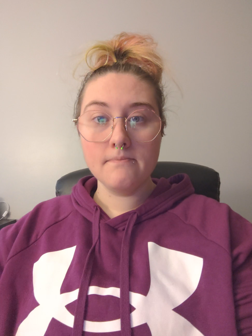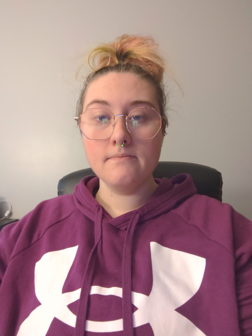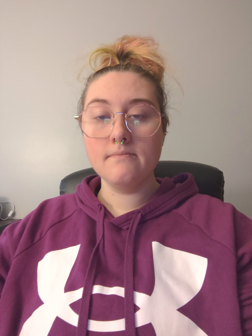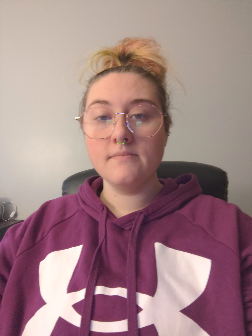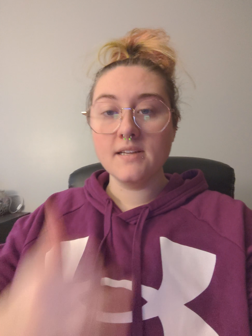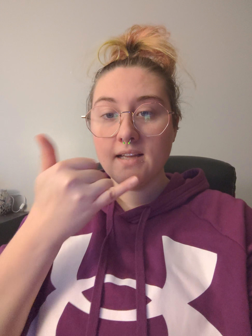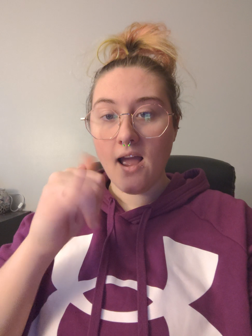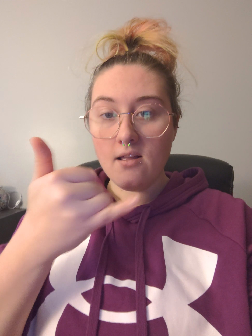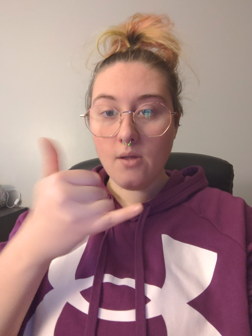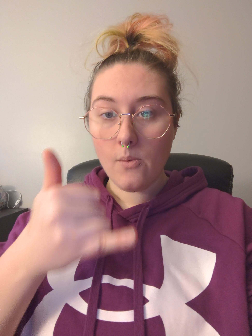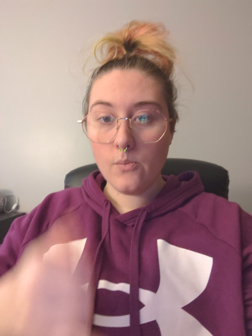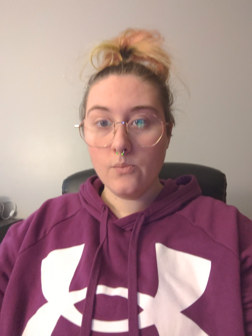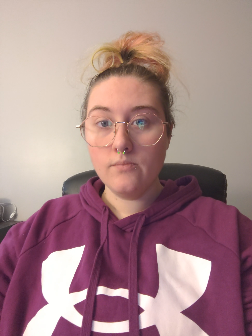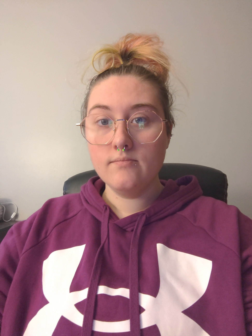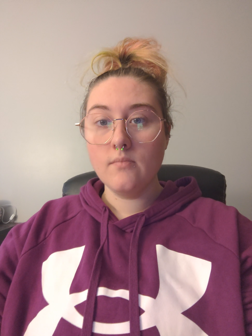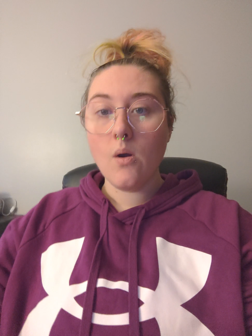yellow